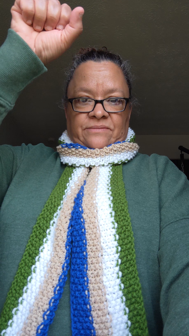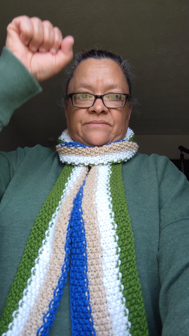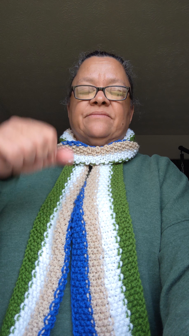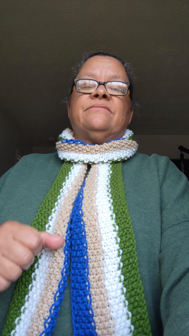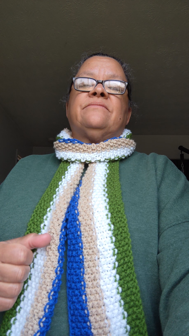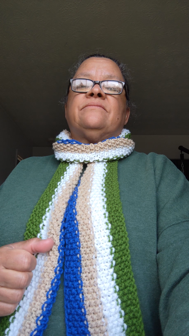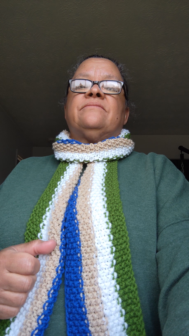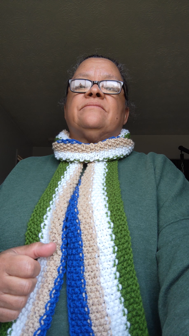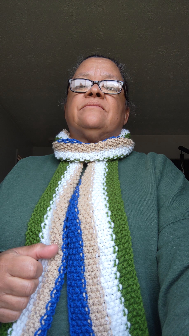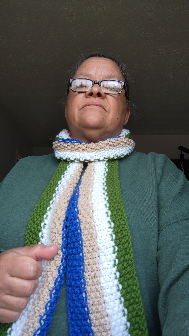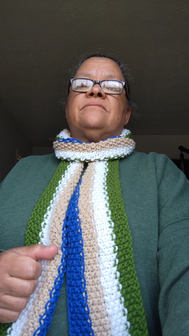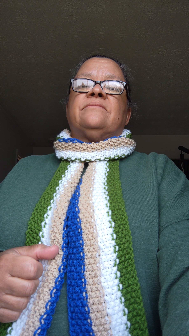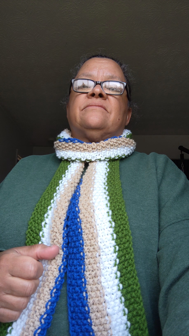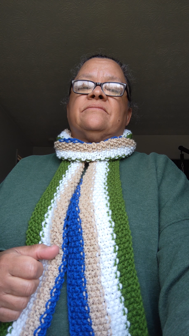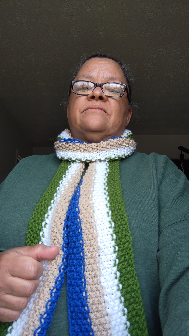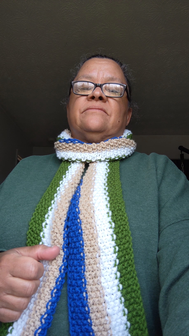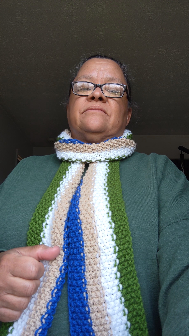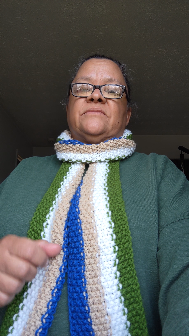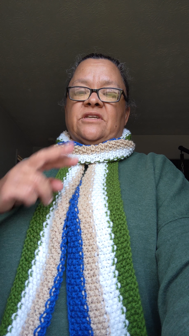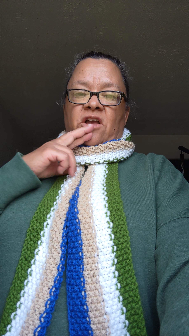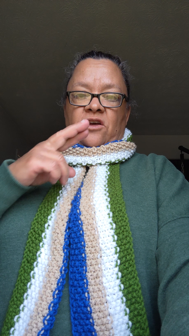are